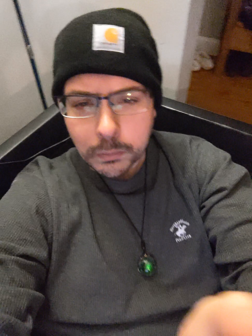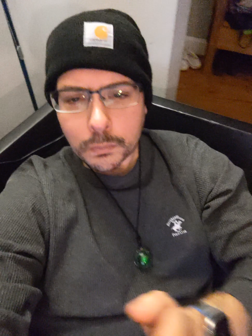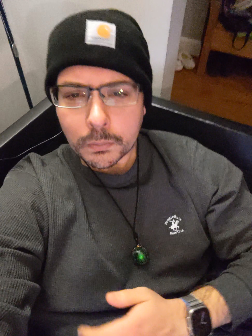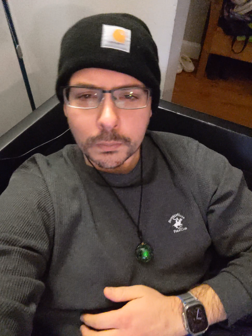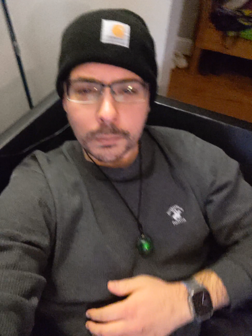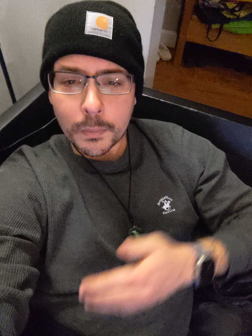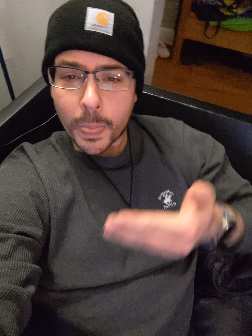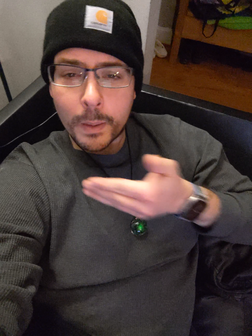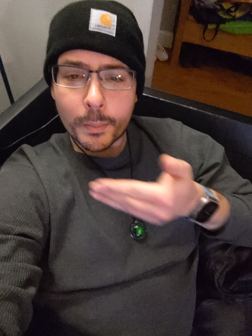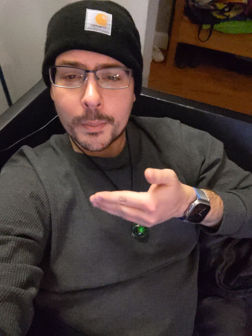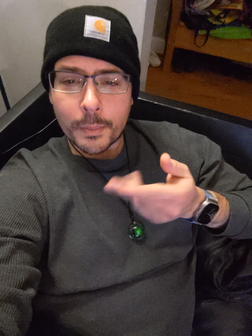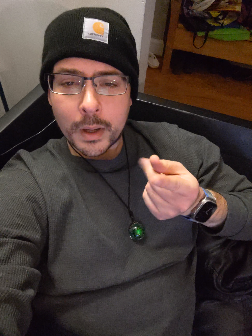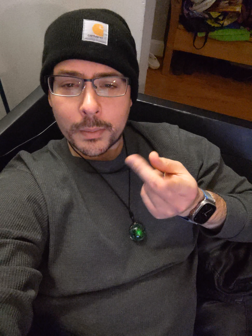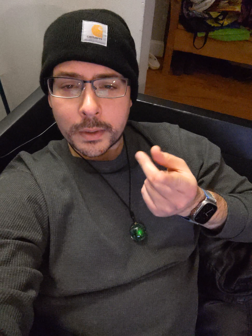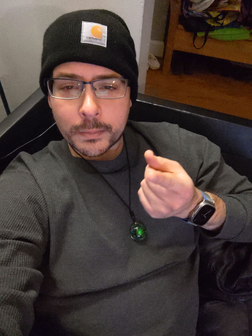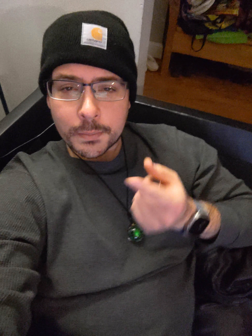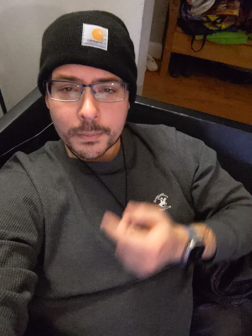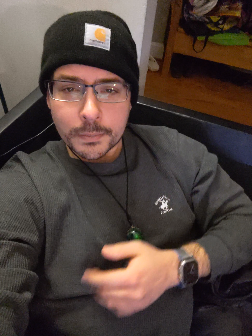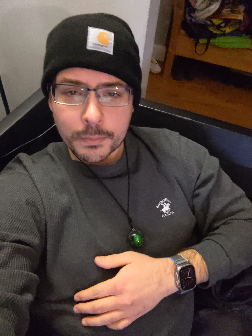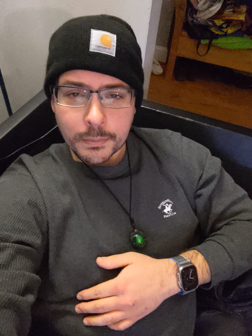puppy